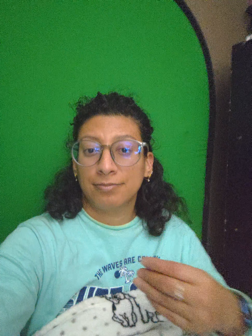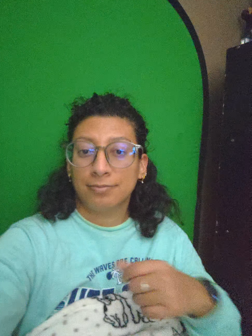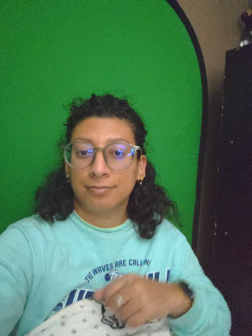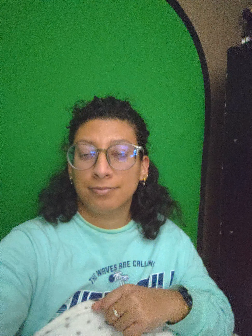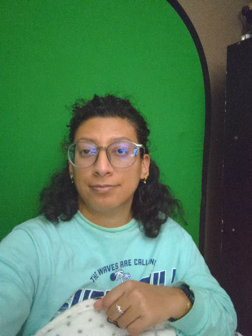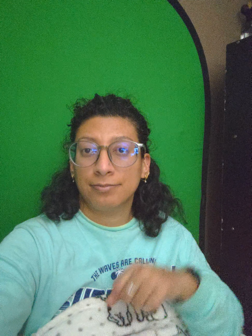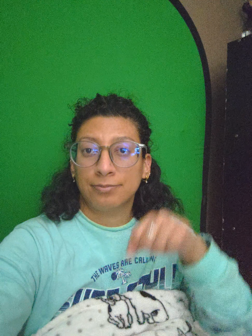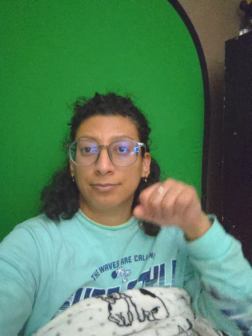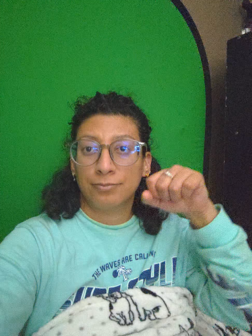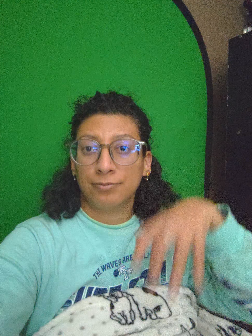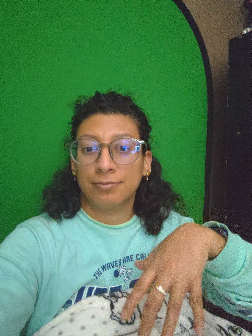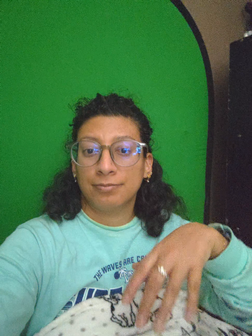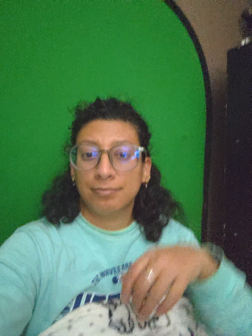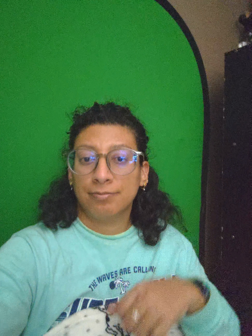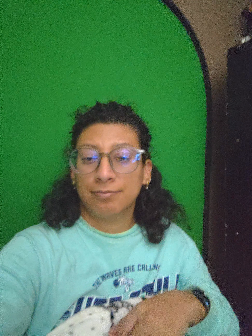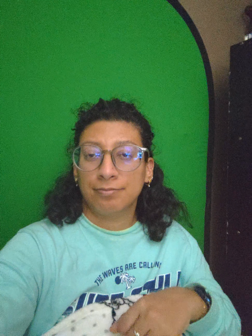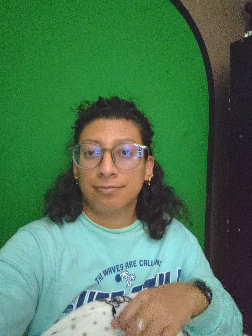drop